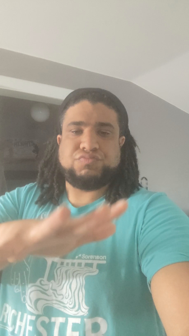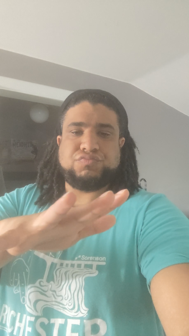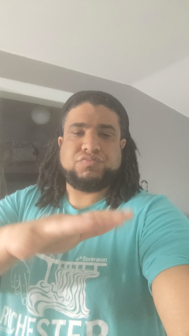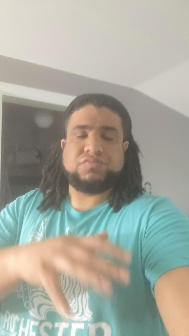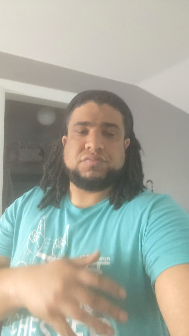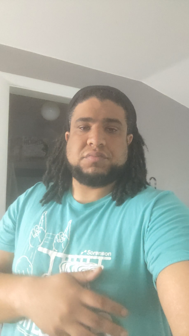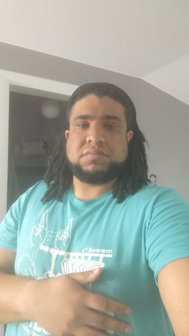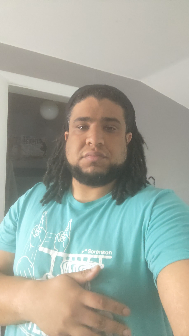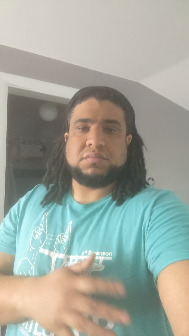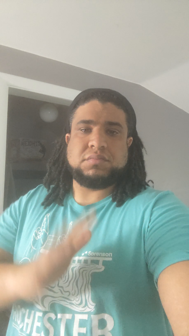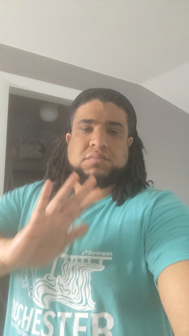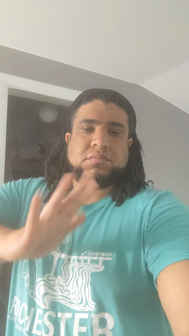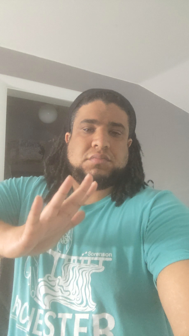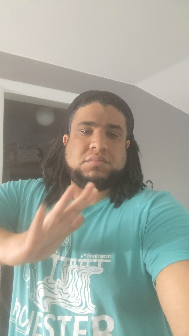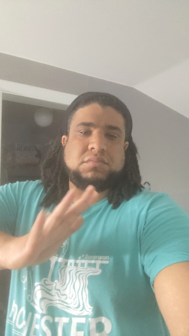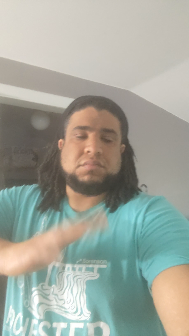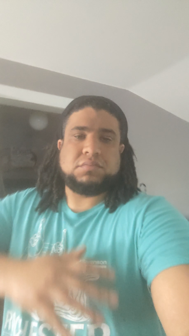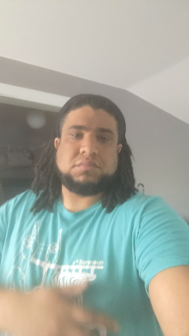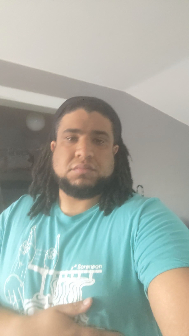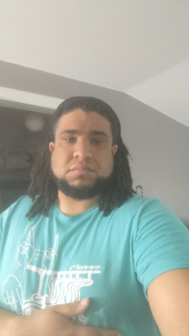cheese